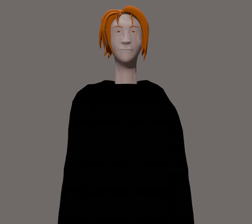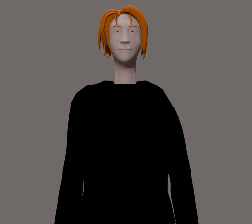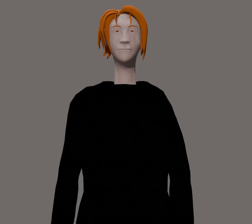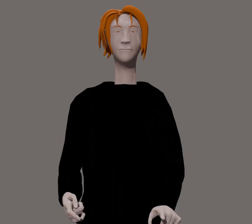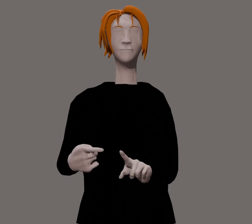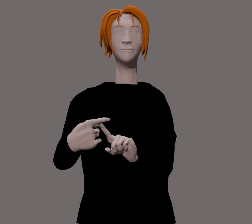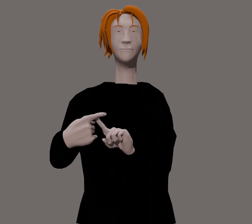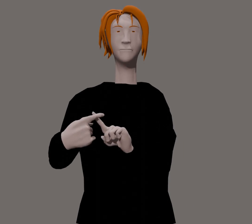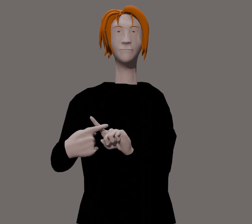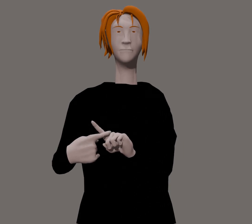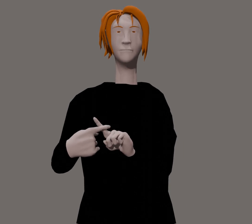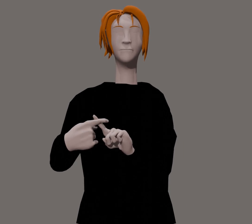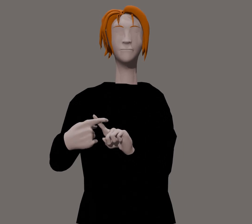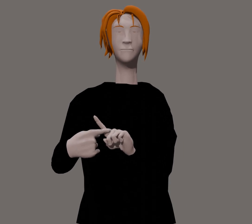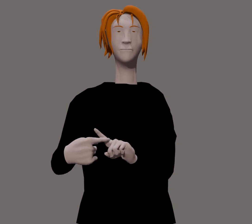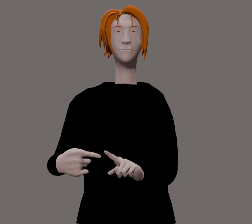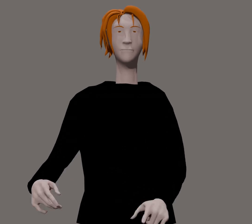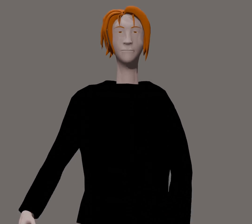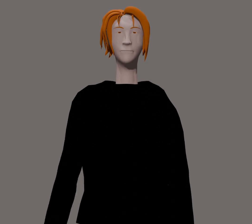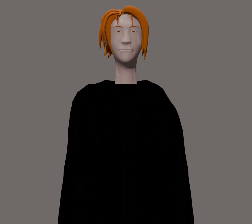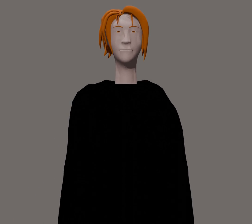Condom